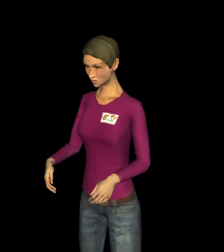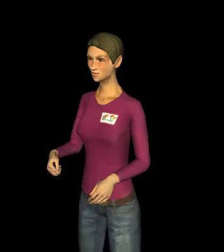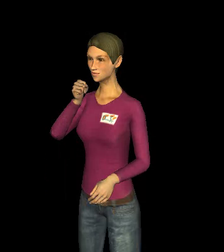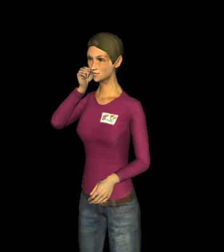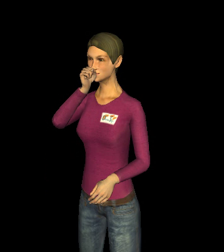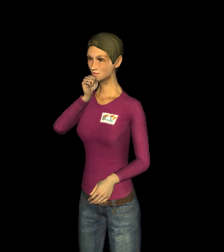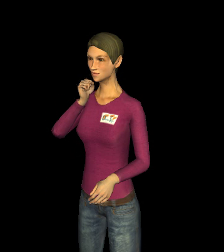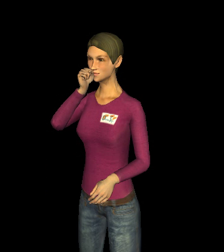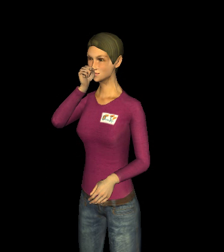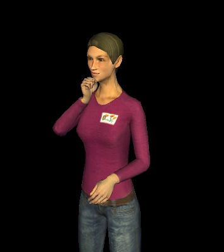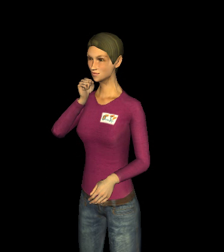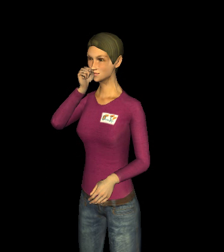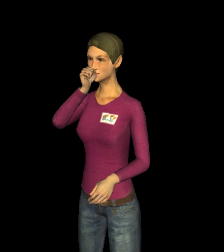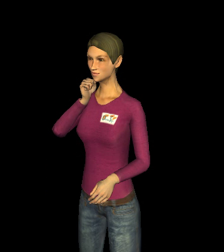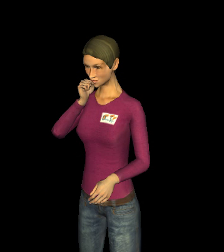جليد